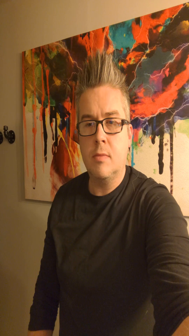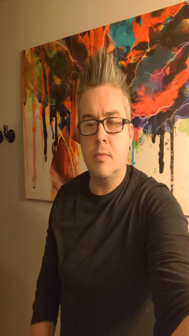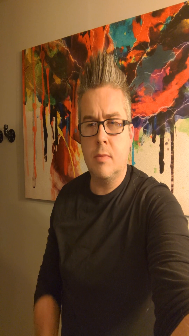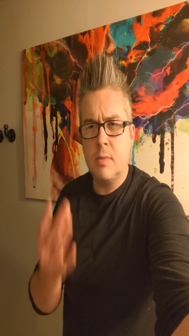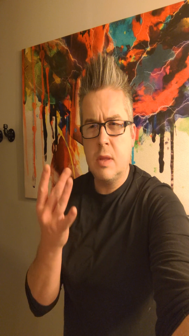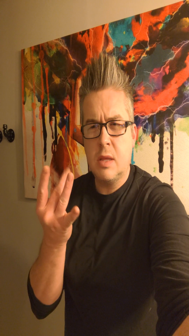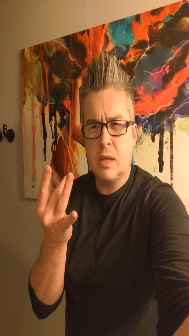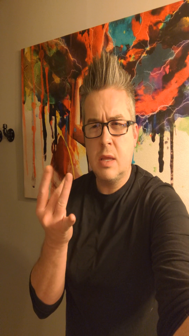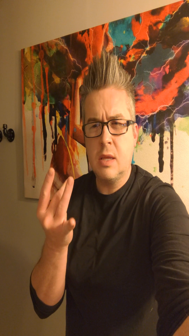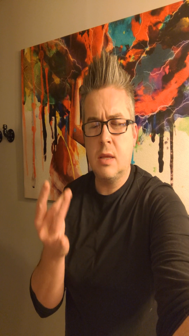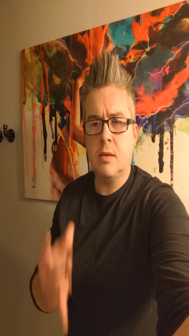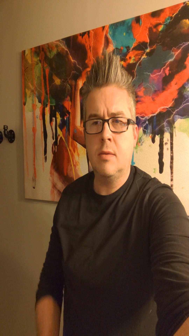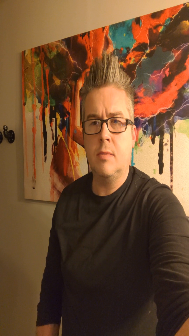sticky